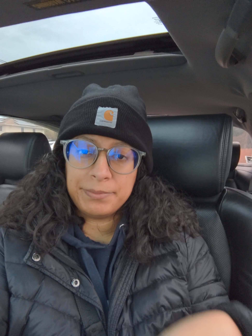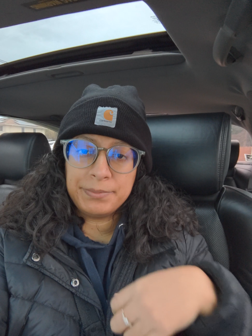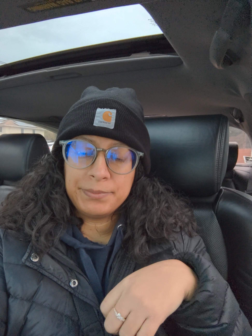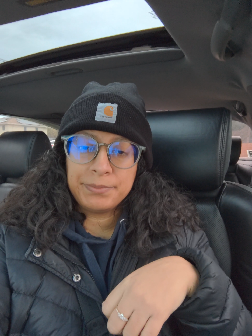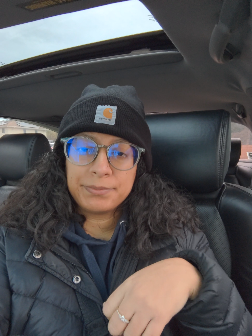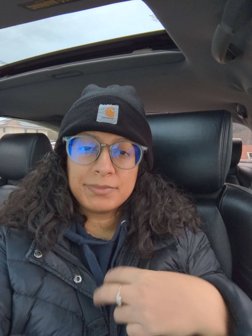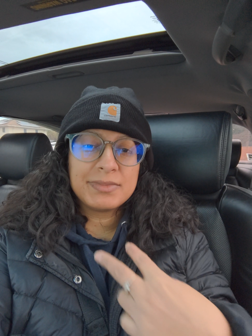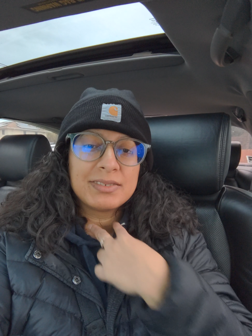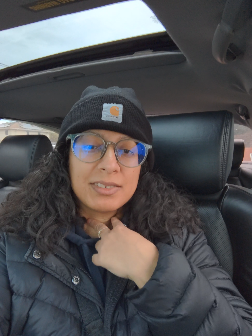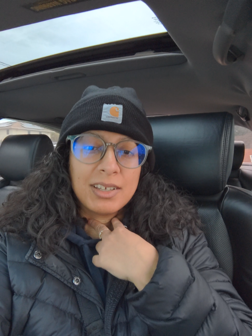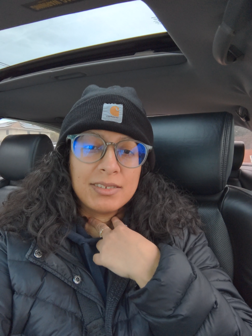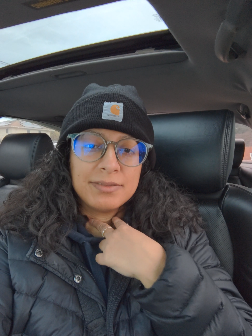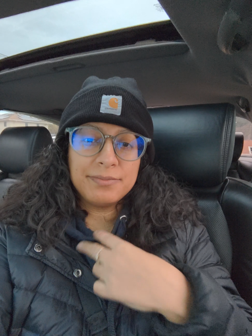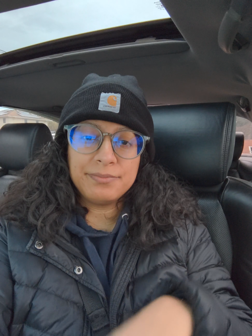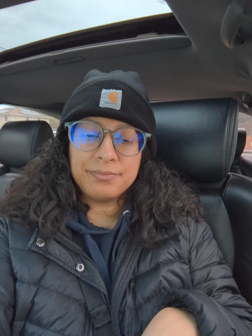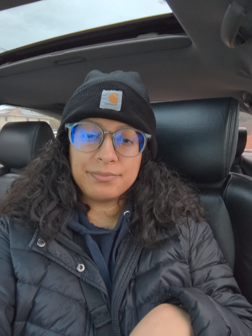stuck